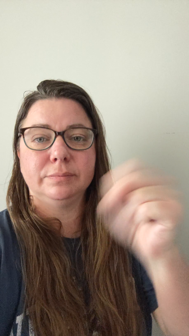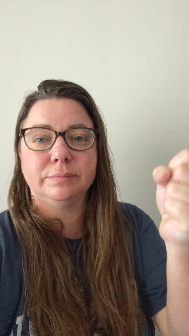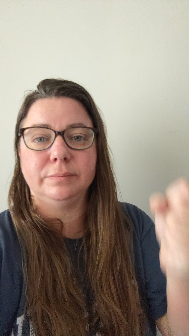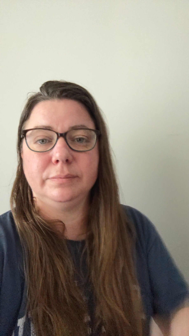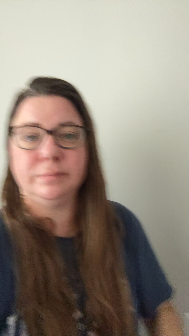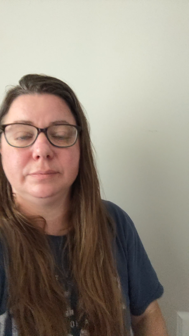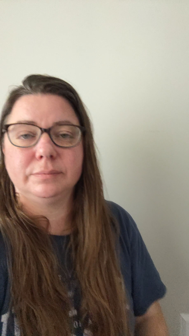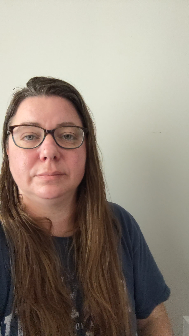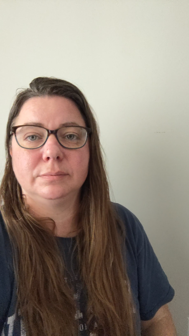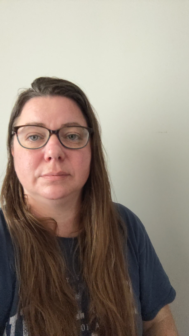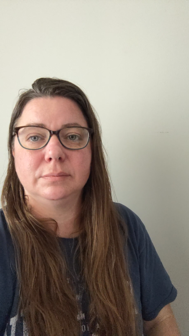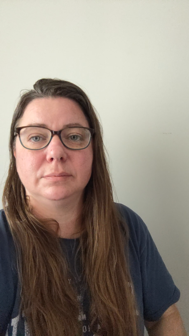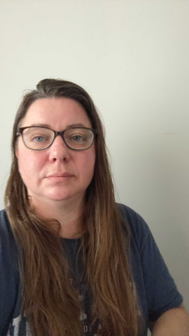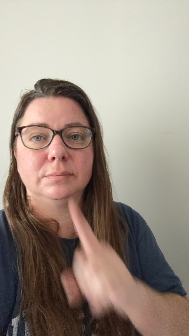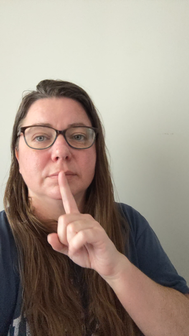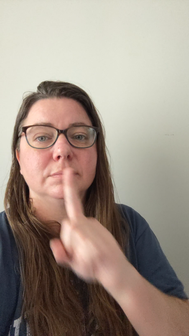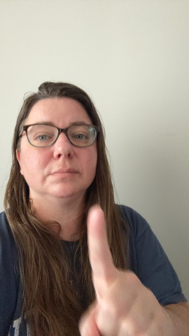is